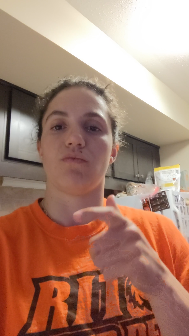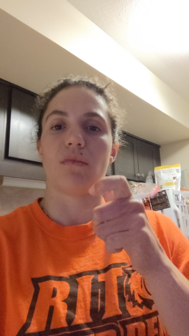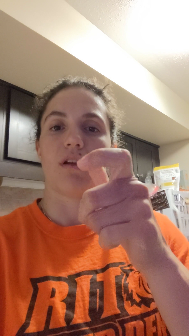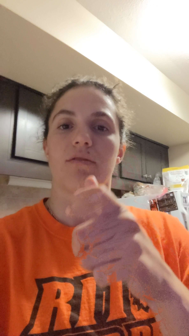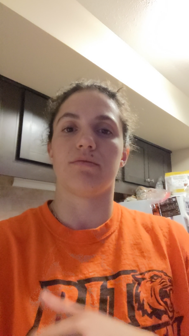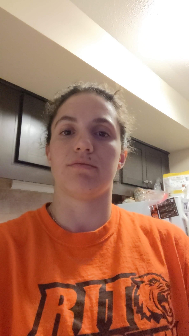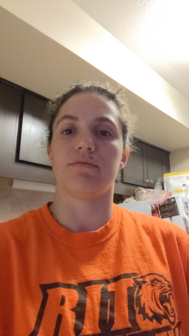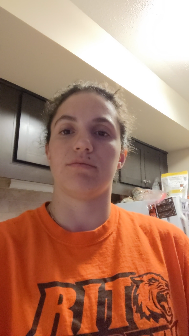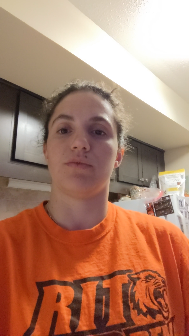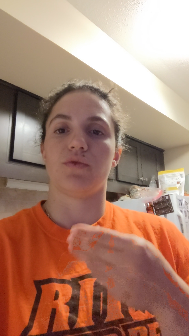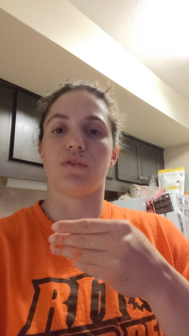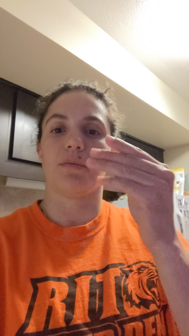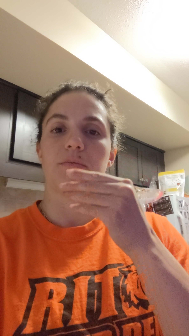shopping